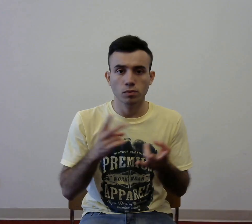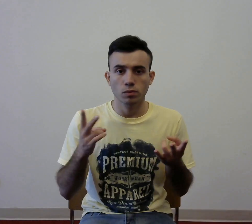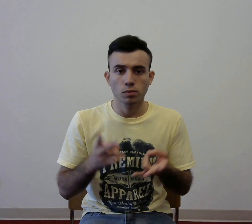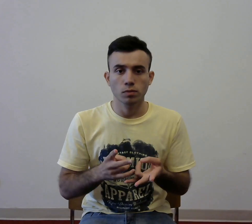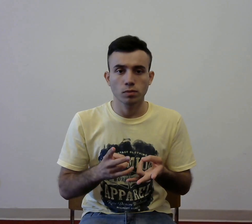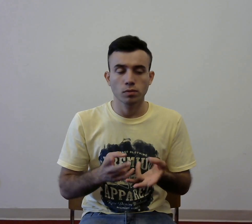lazım